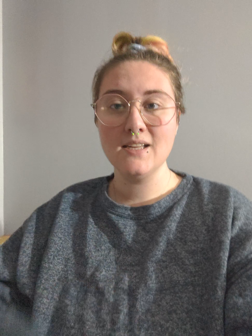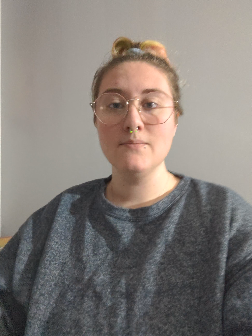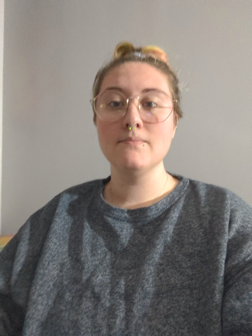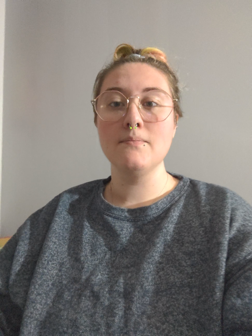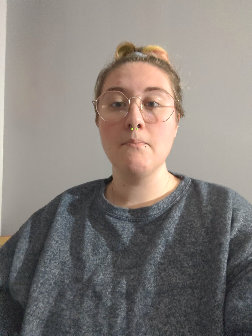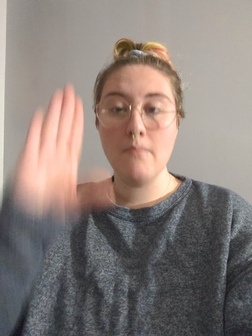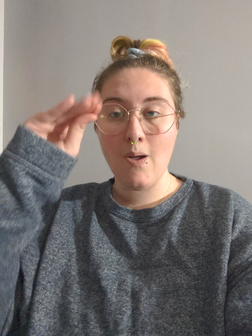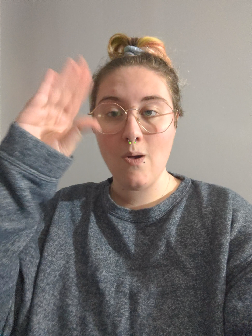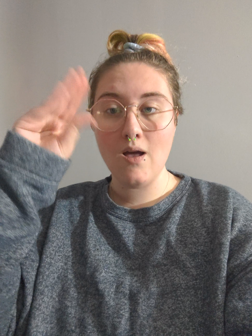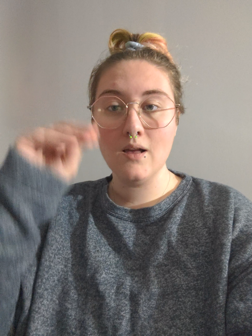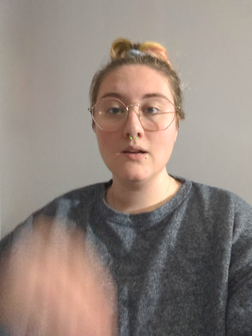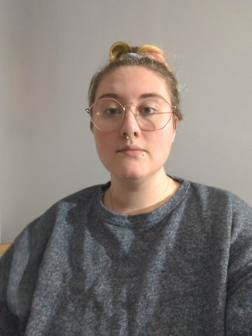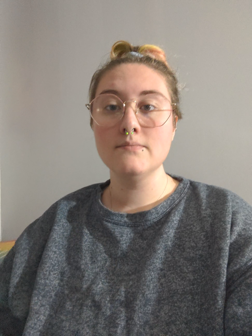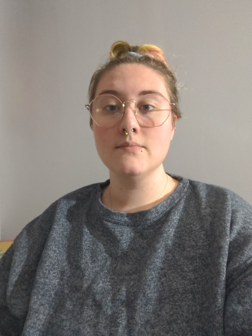boy